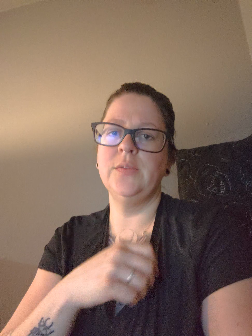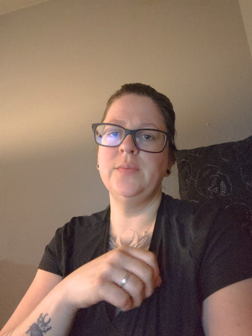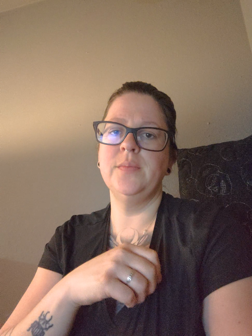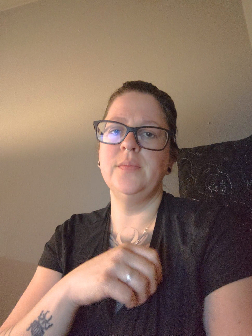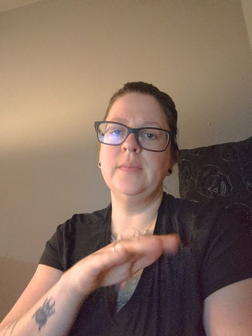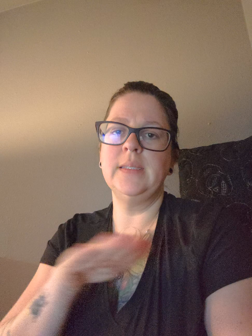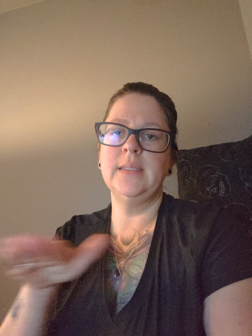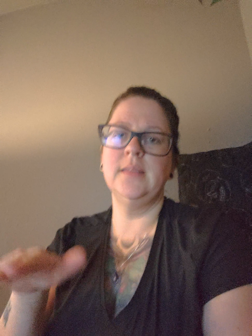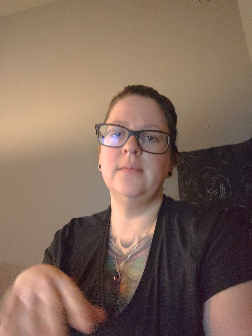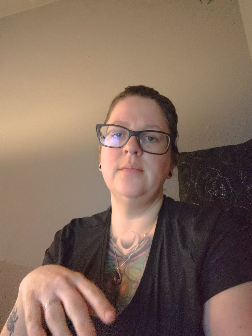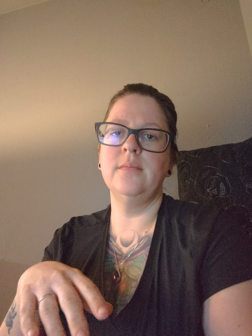clean